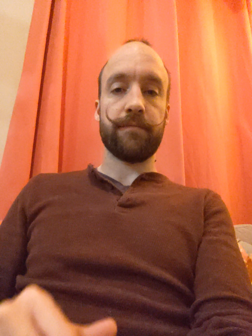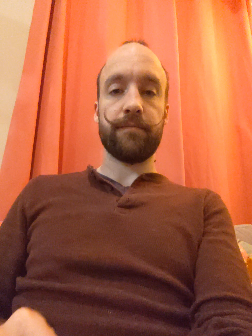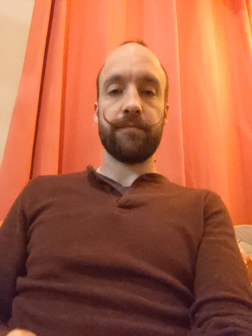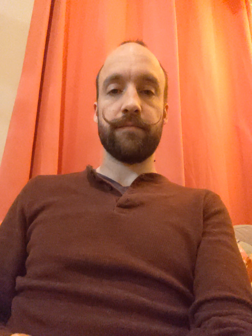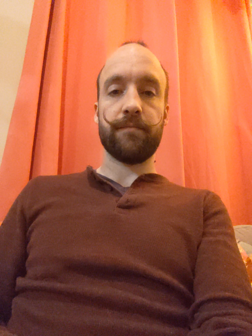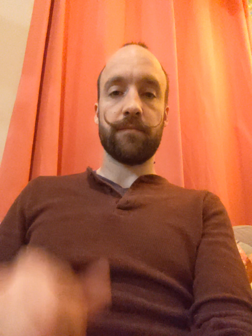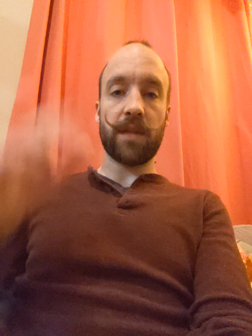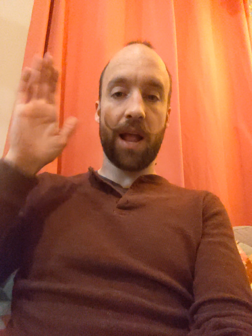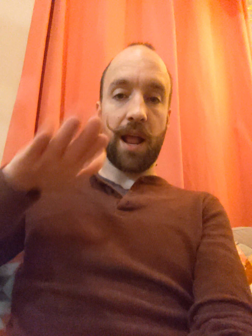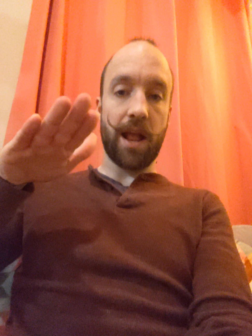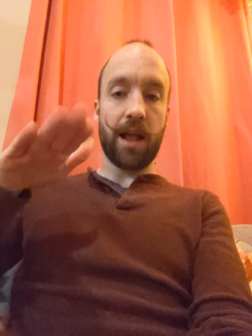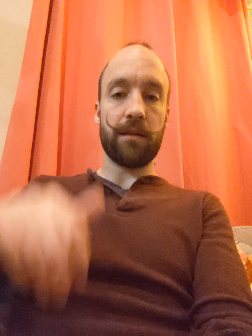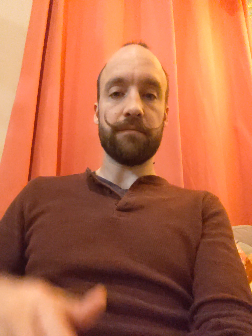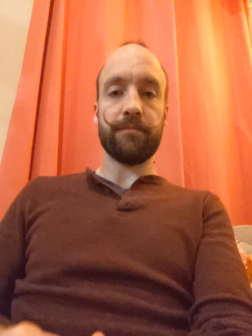on